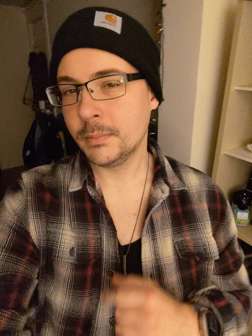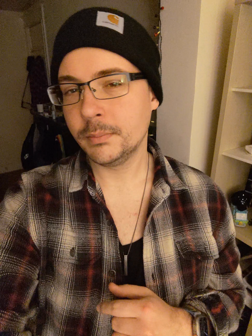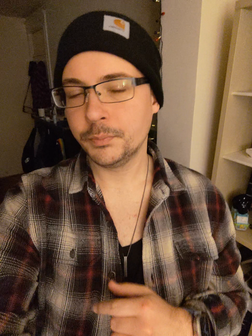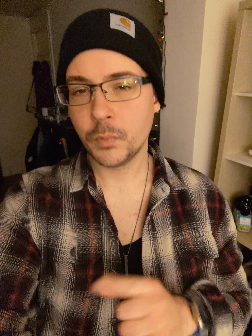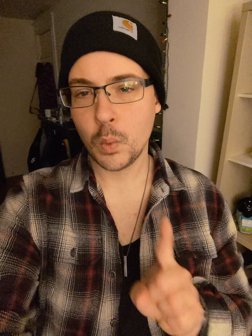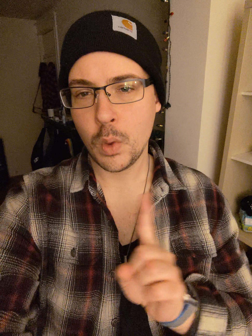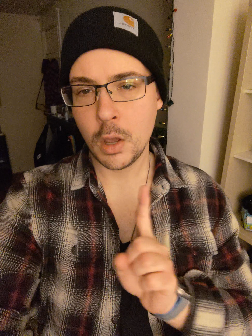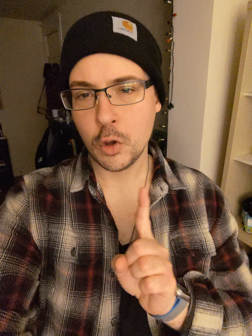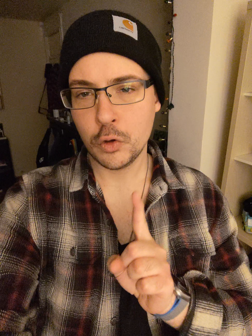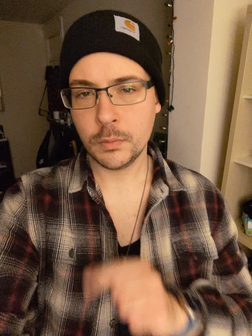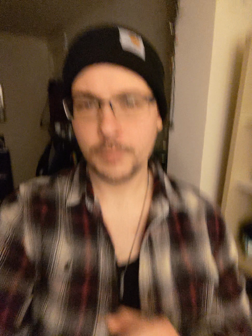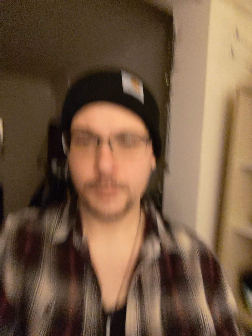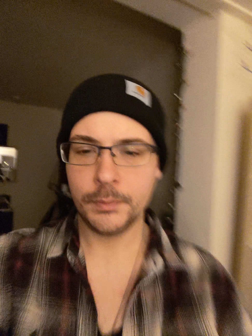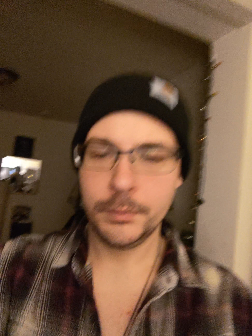where